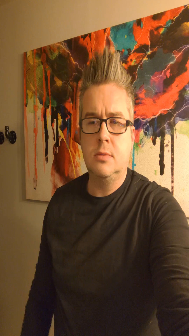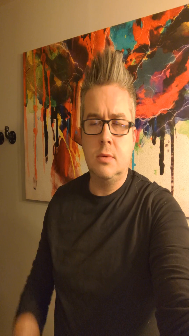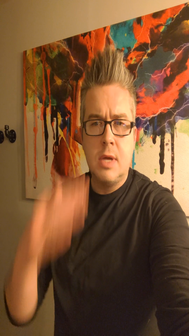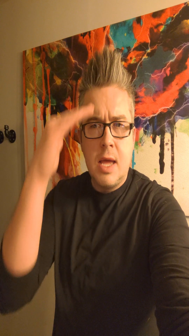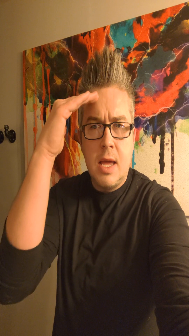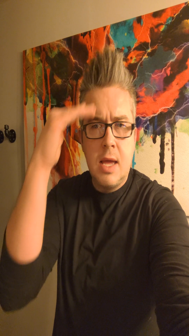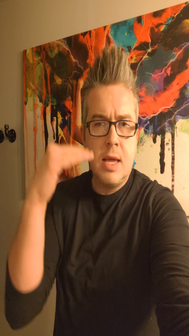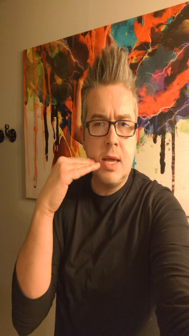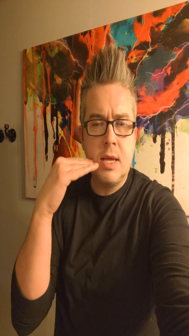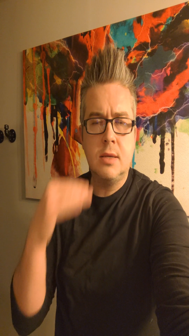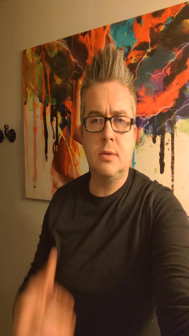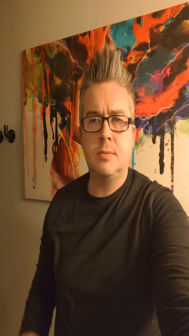head